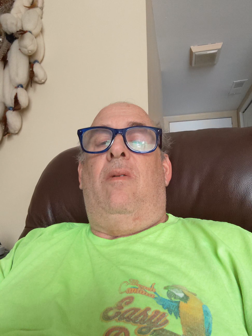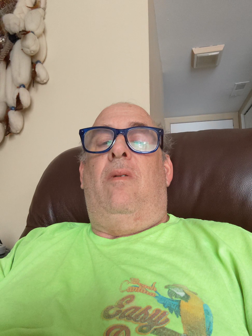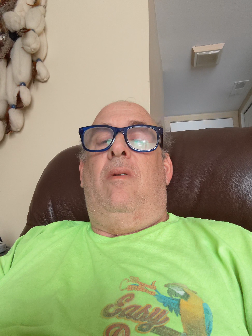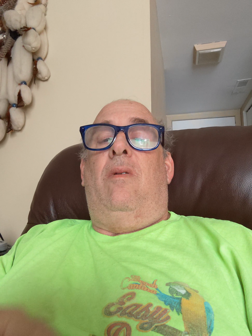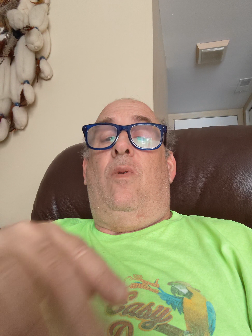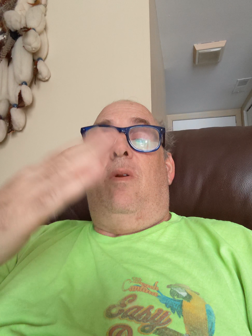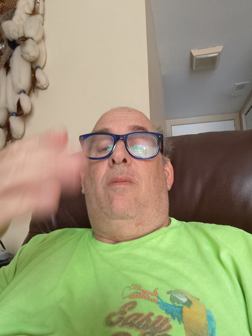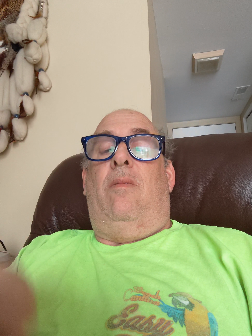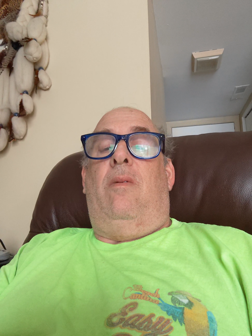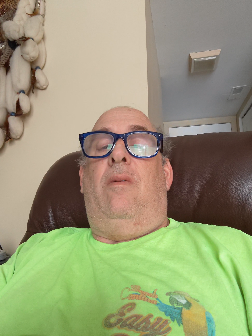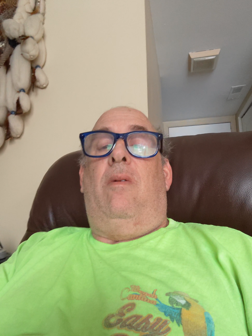open